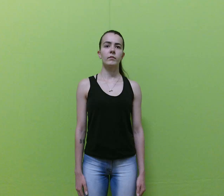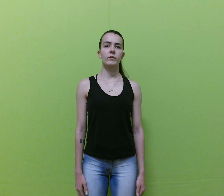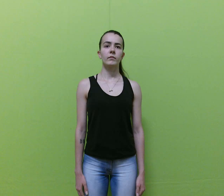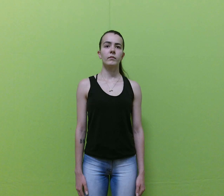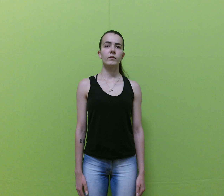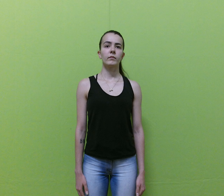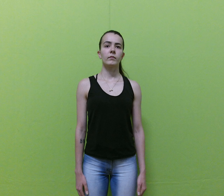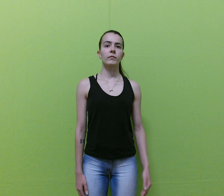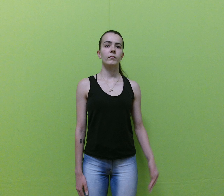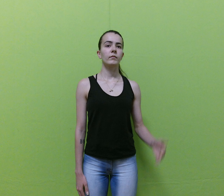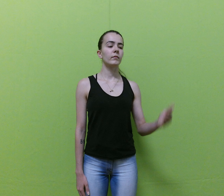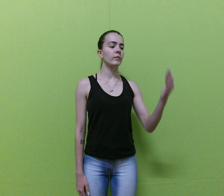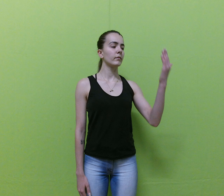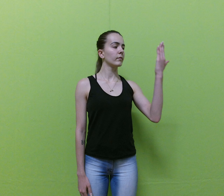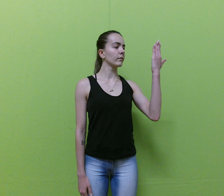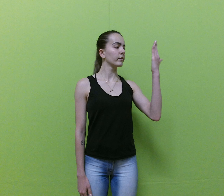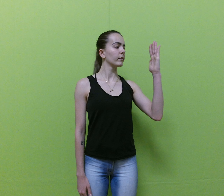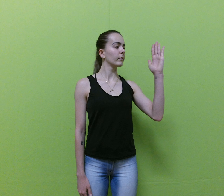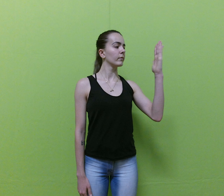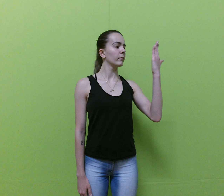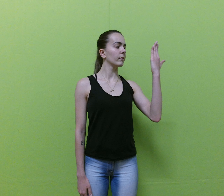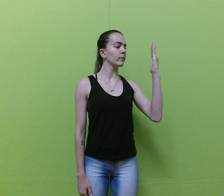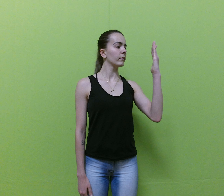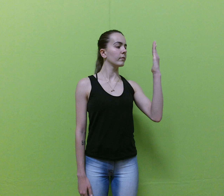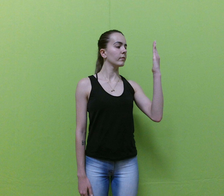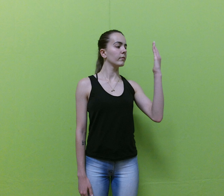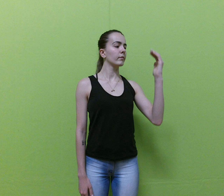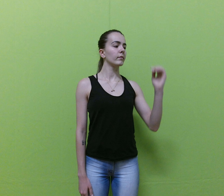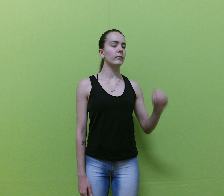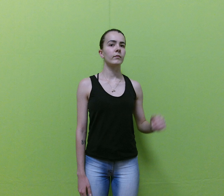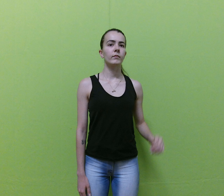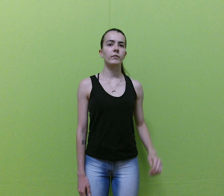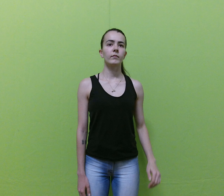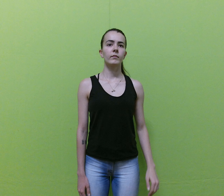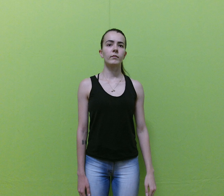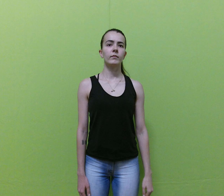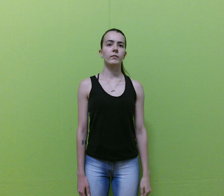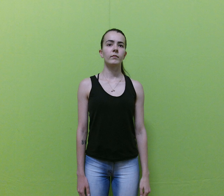espelho